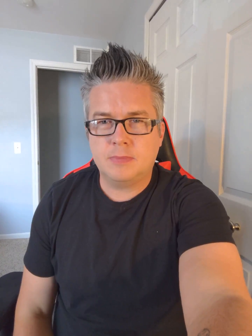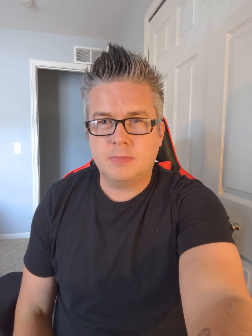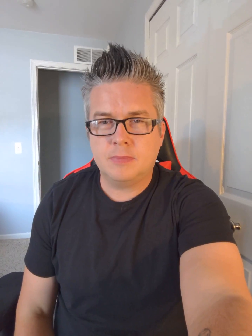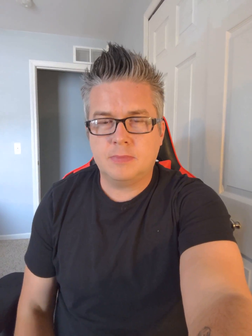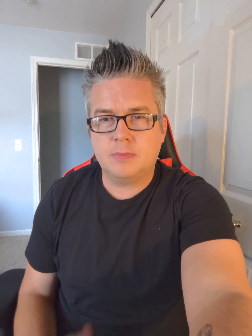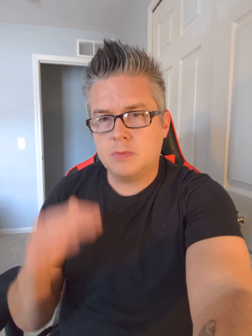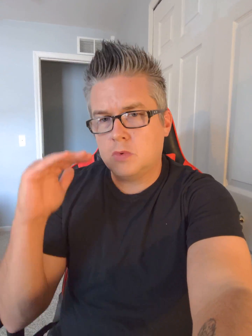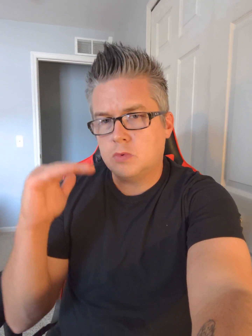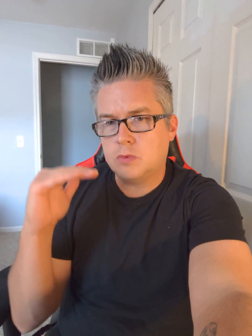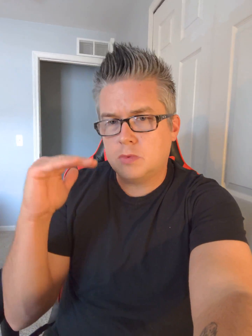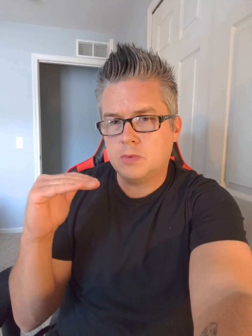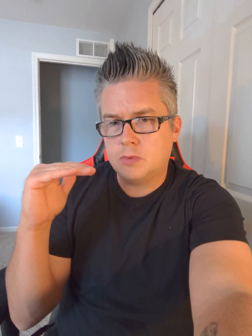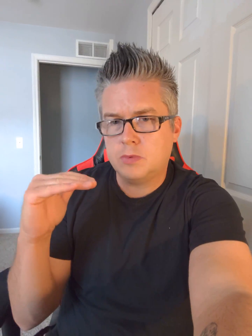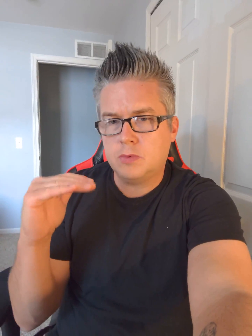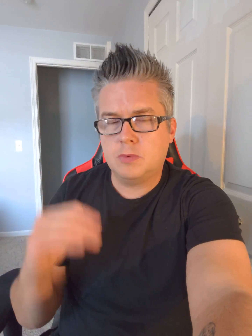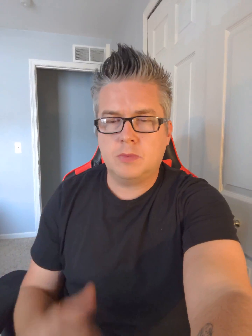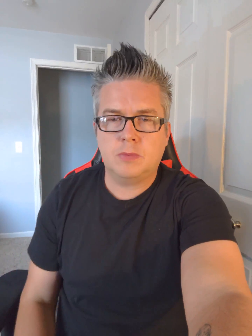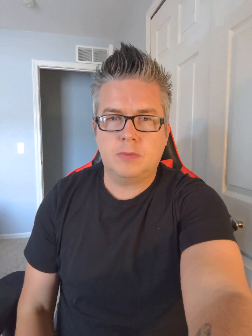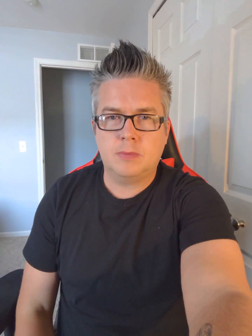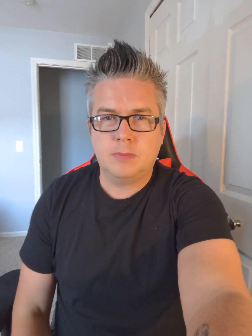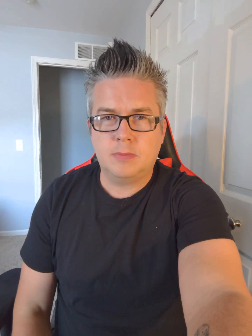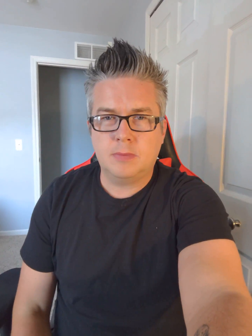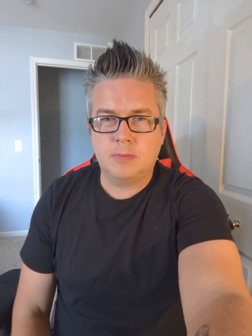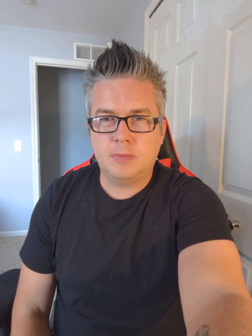little